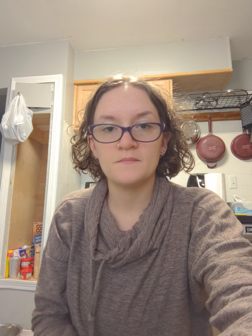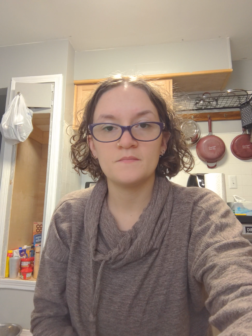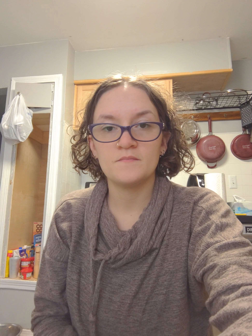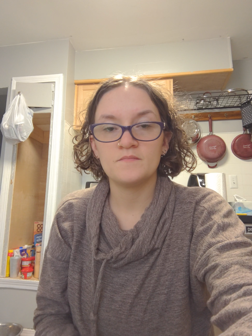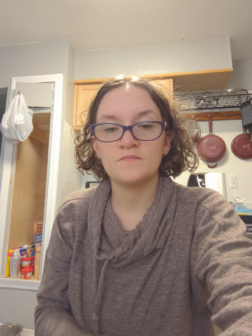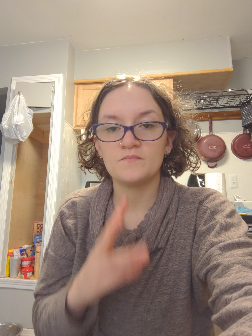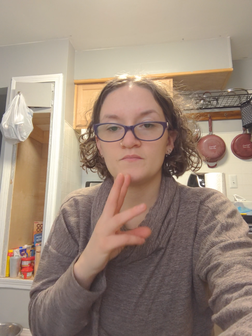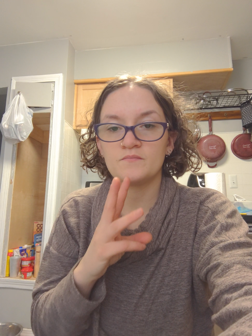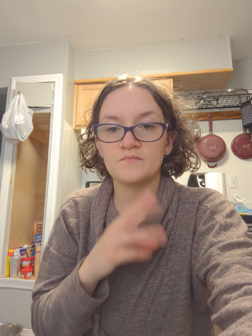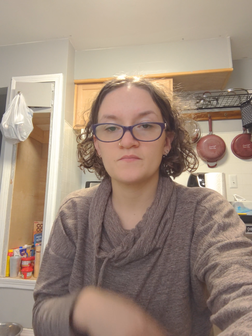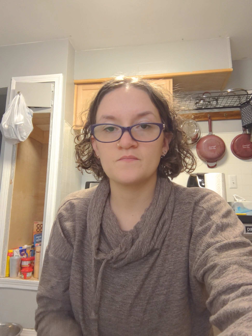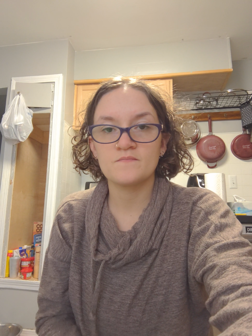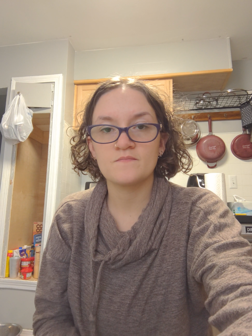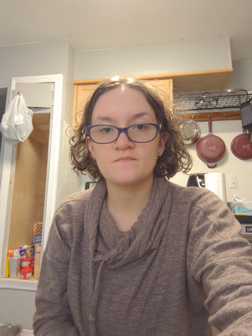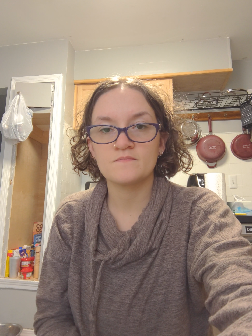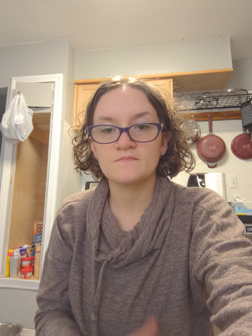water